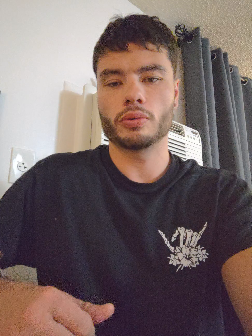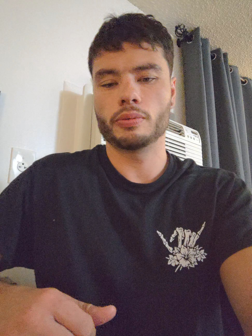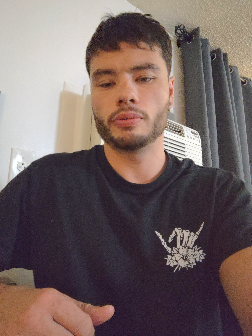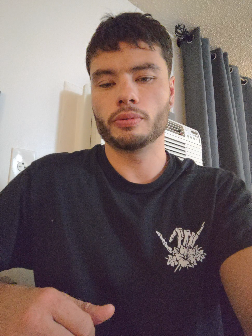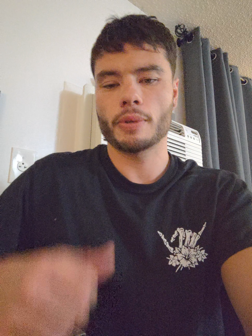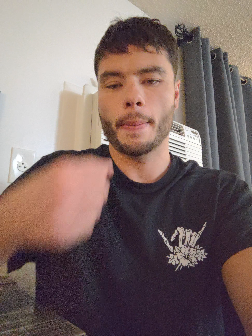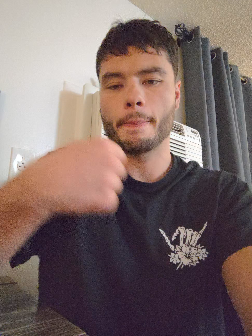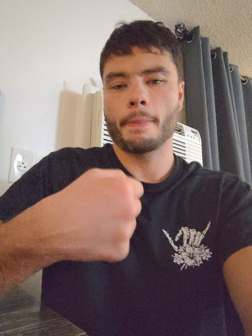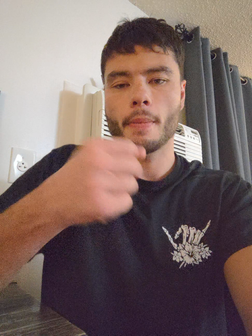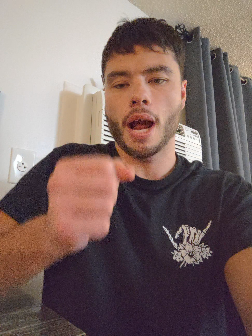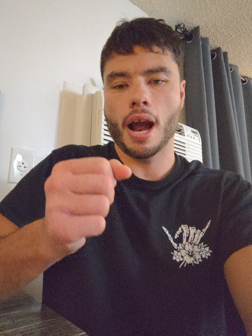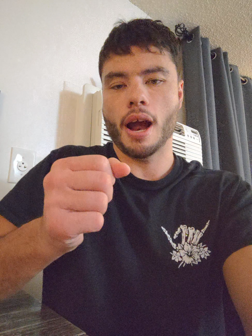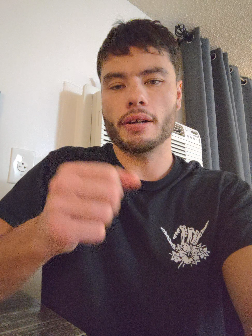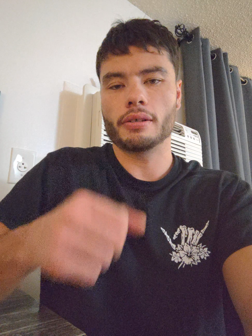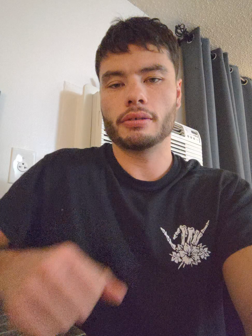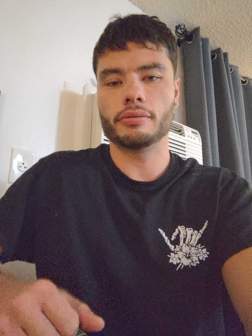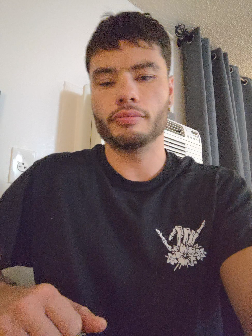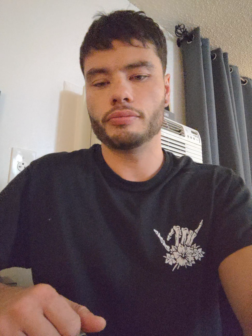make